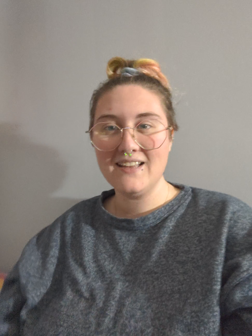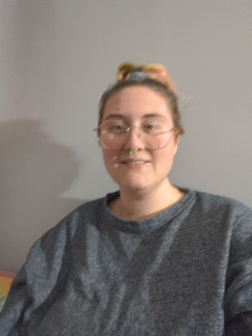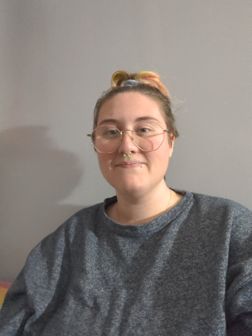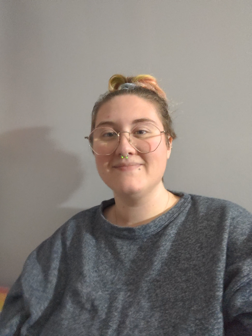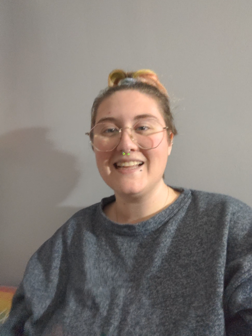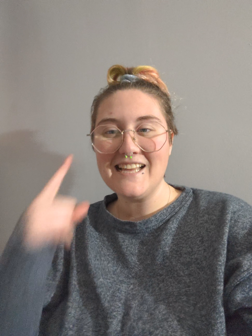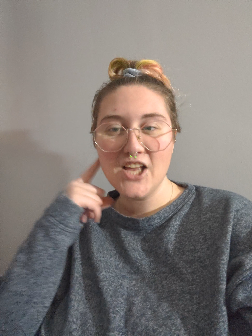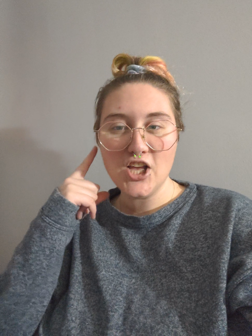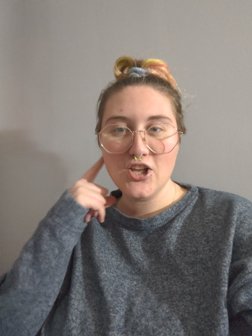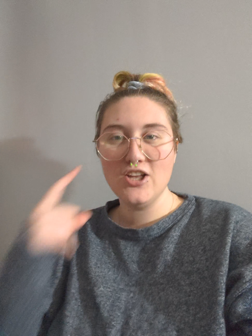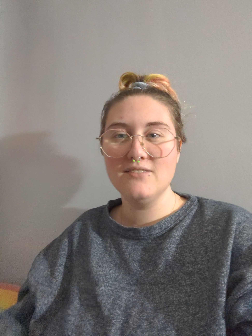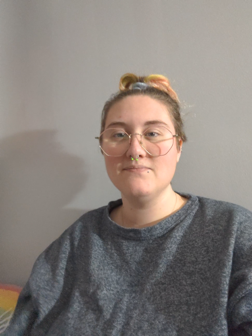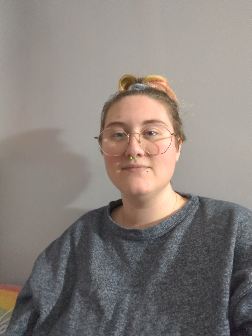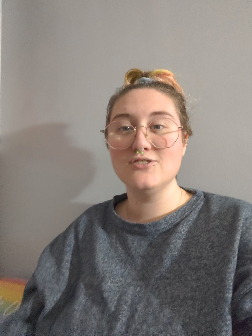ear